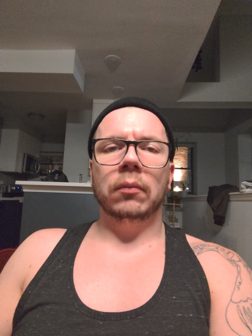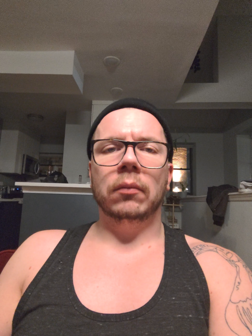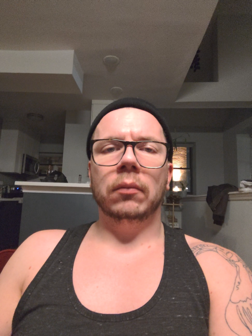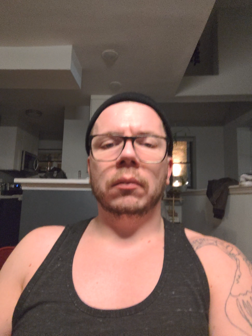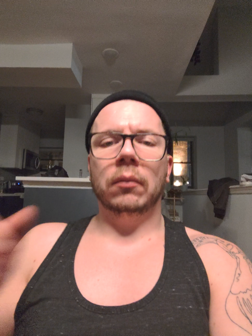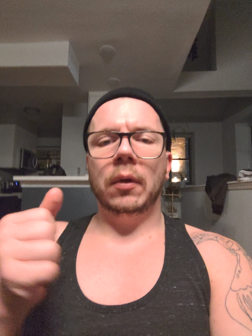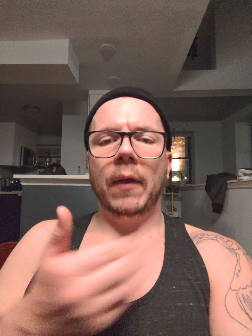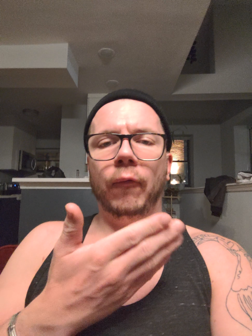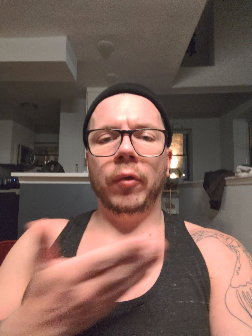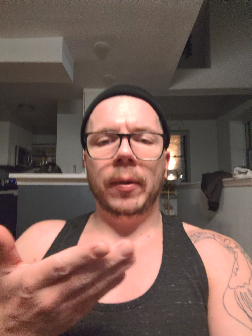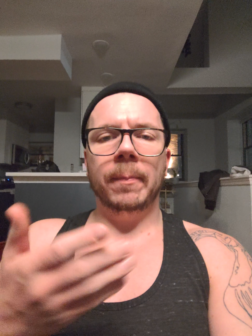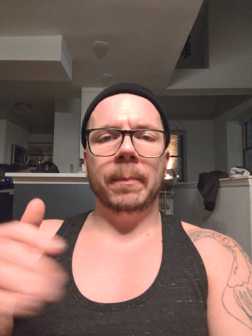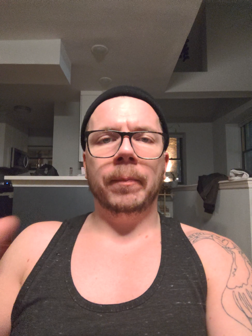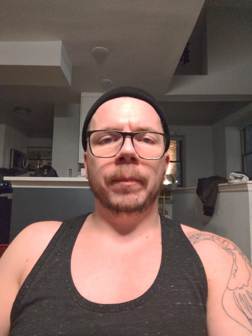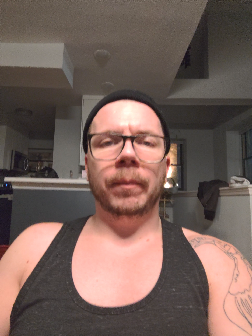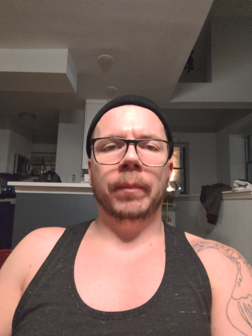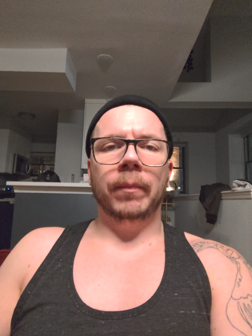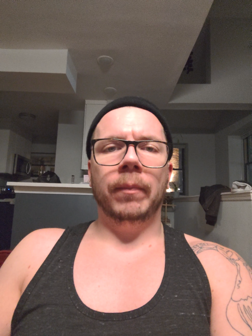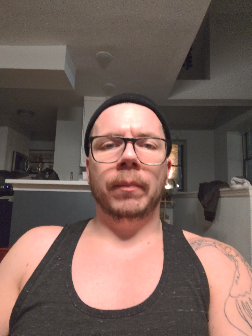every